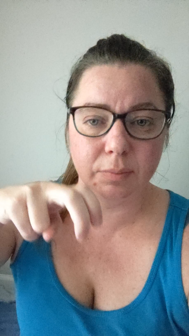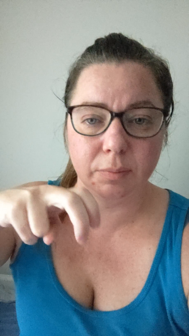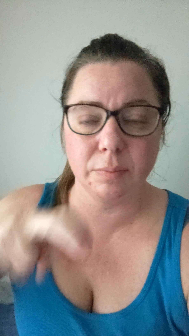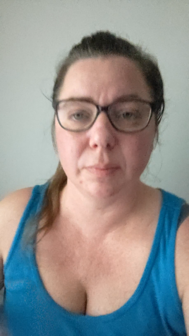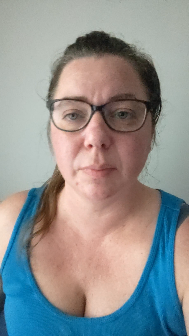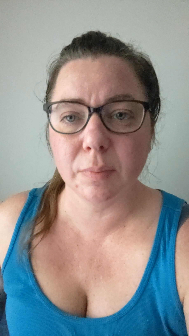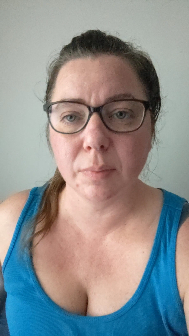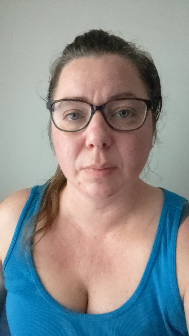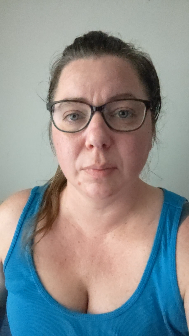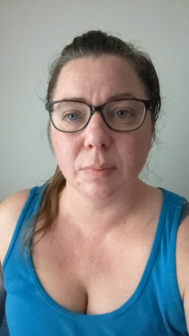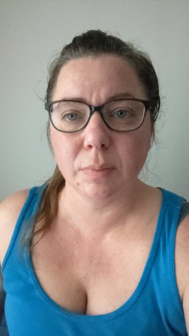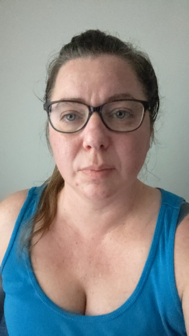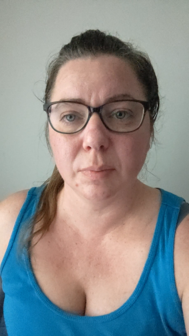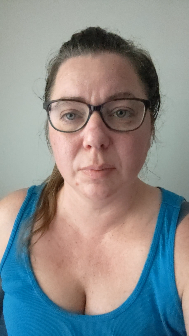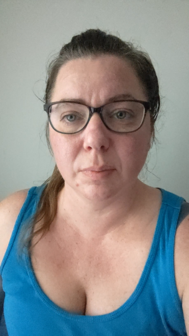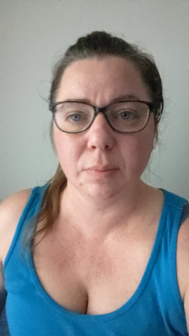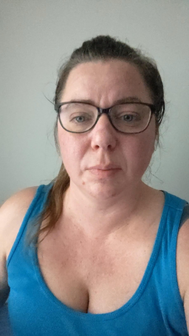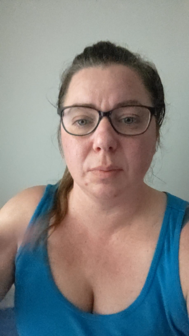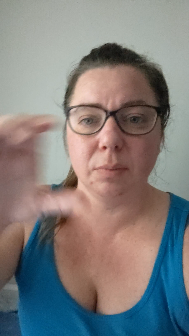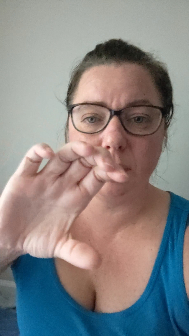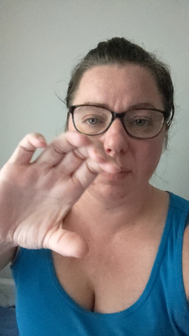dump